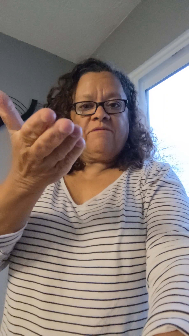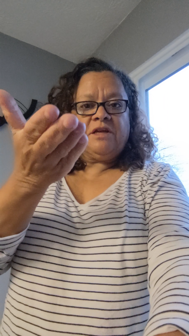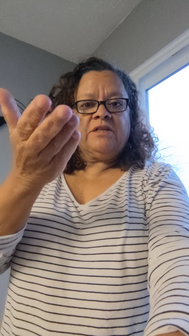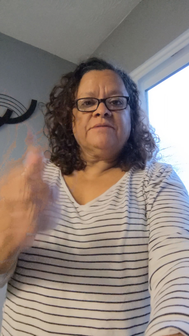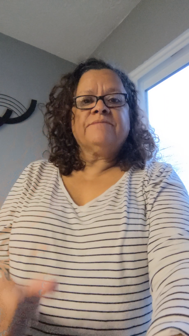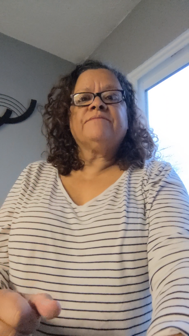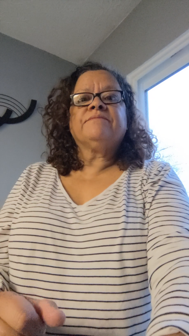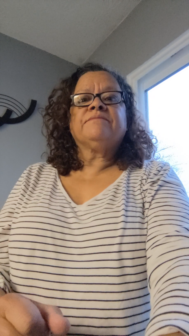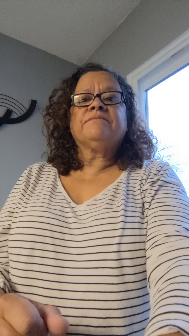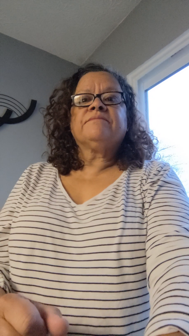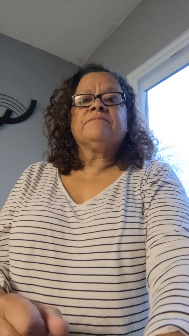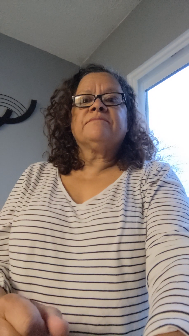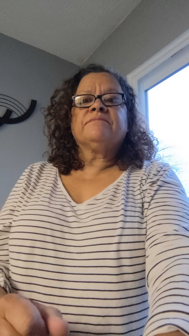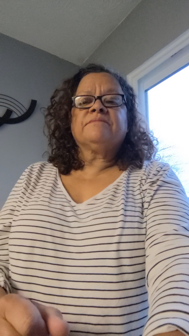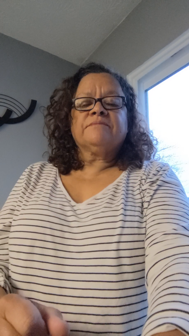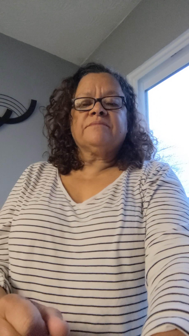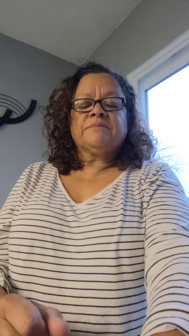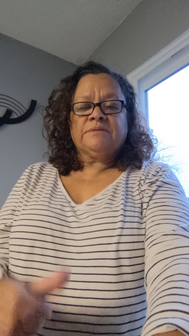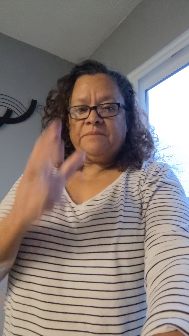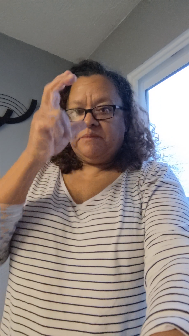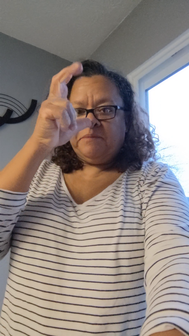ant